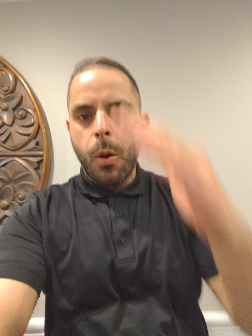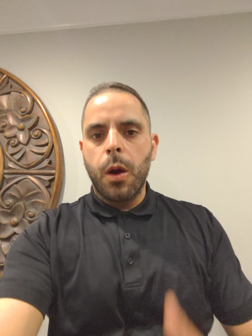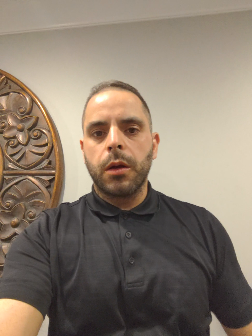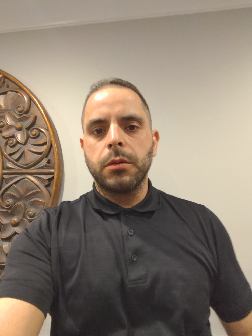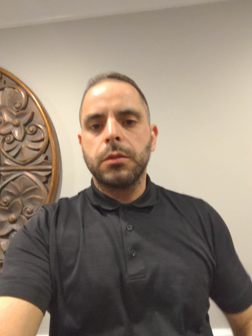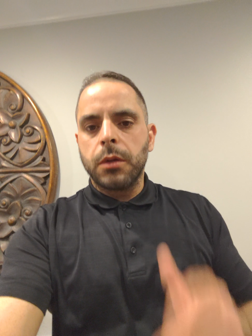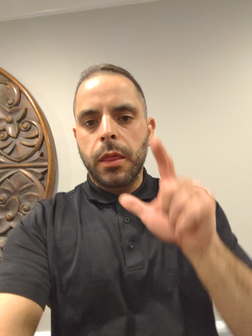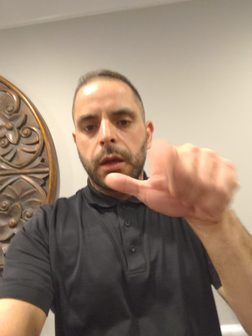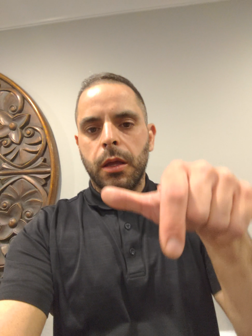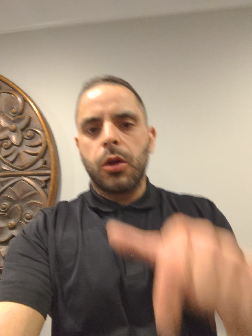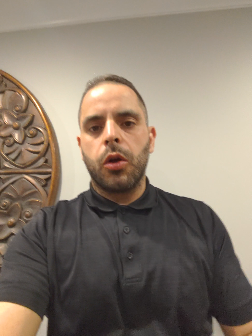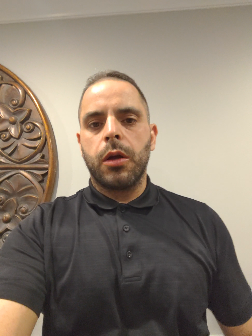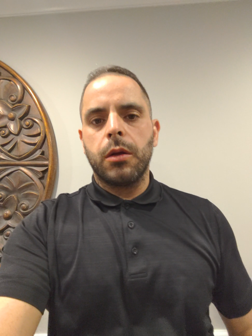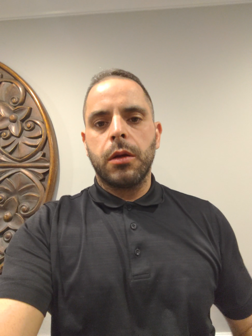later